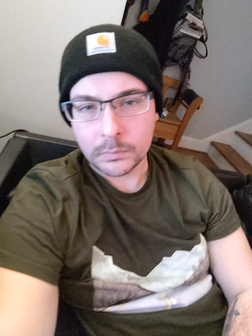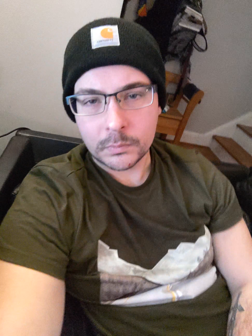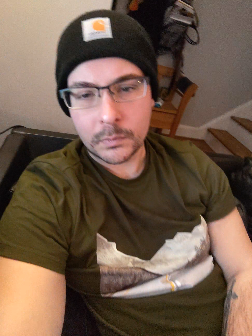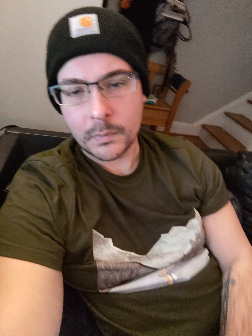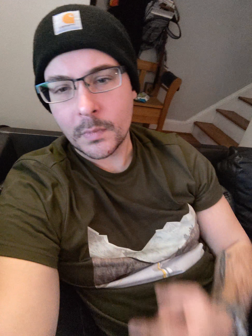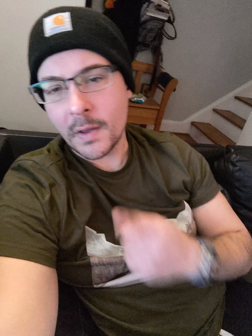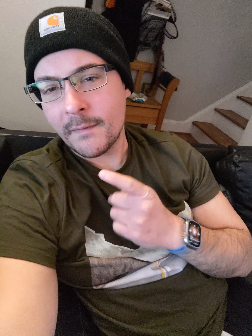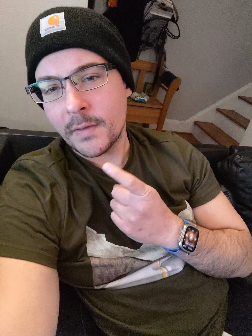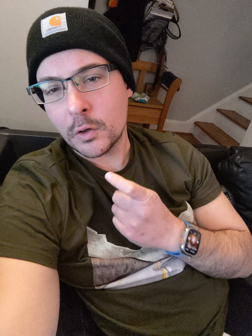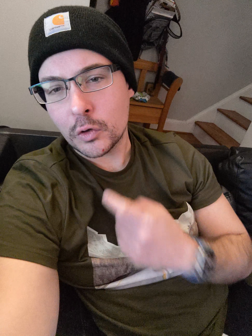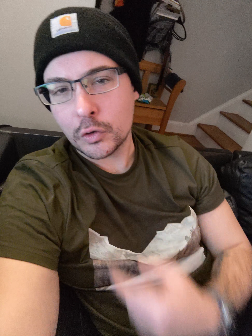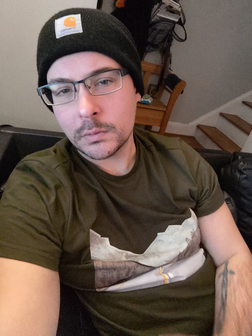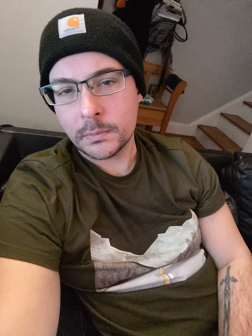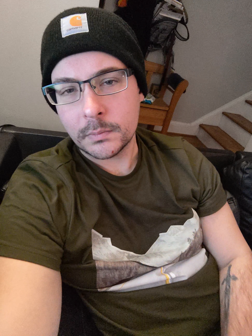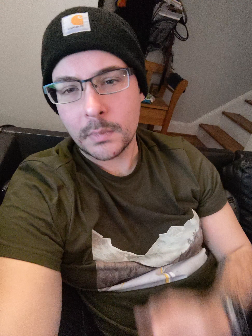finger